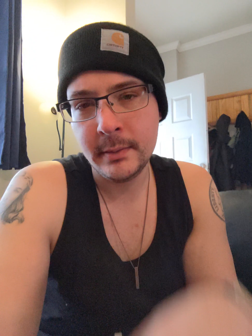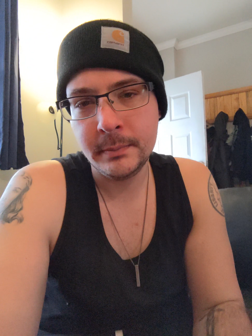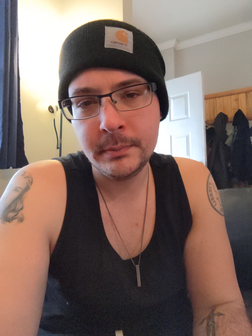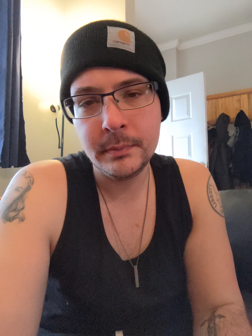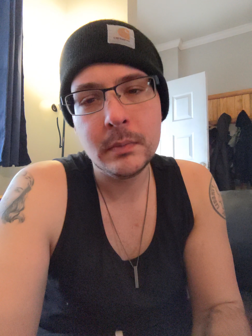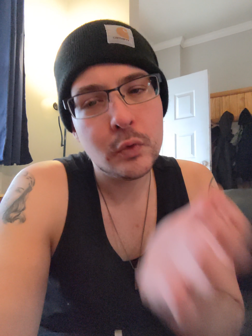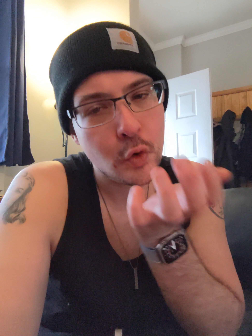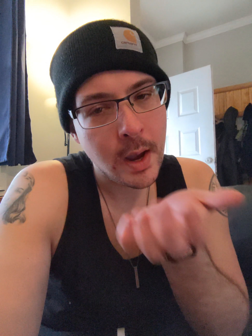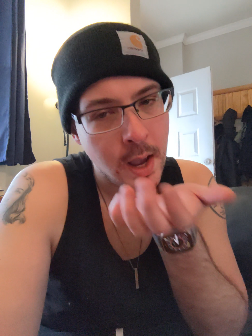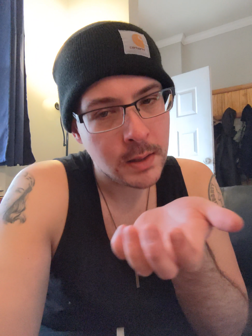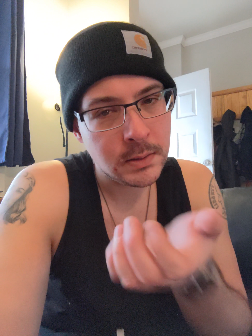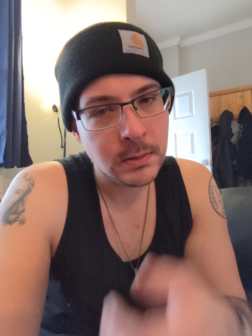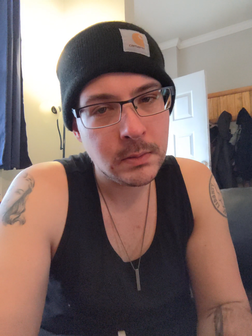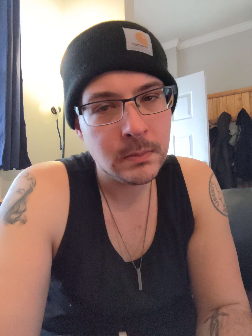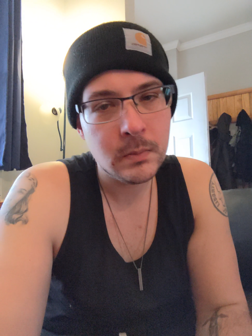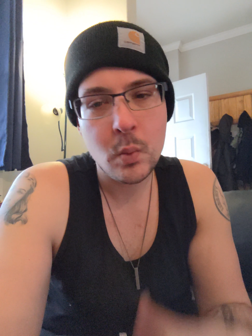grass